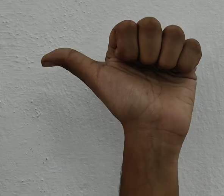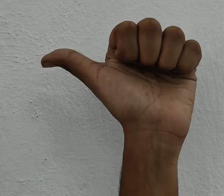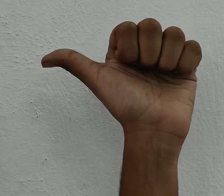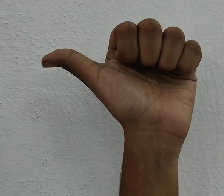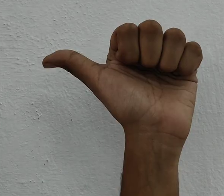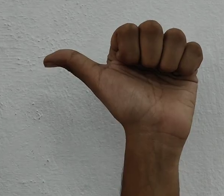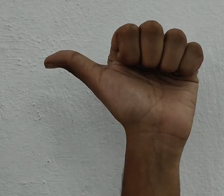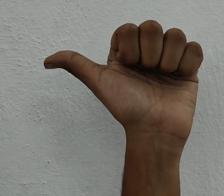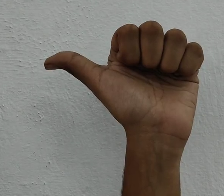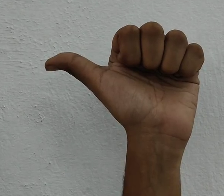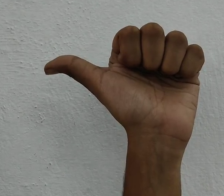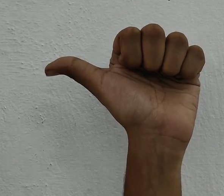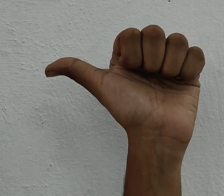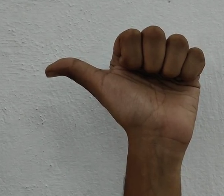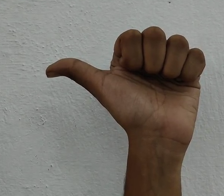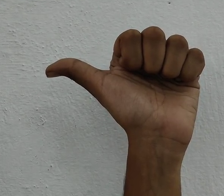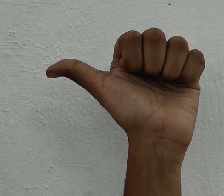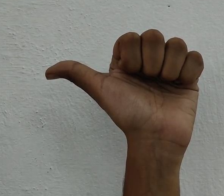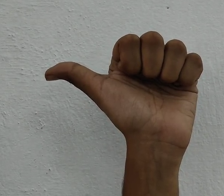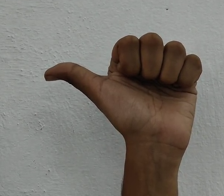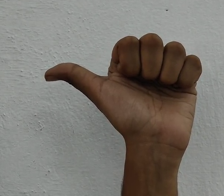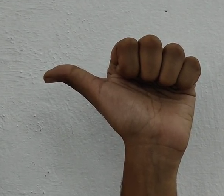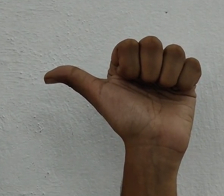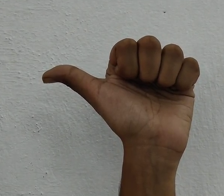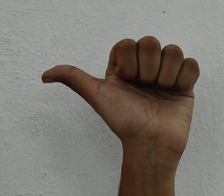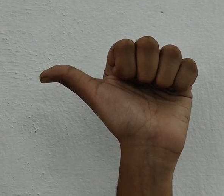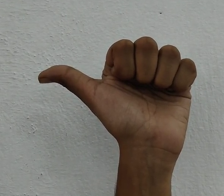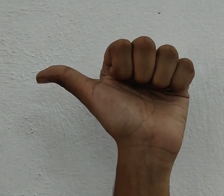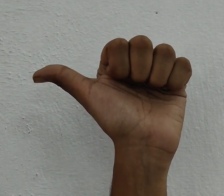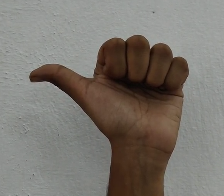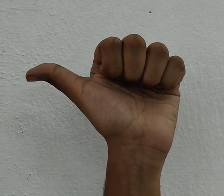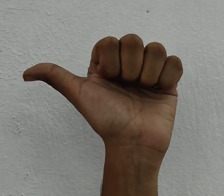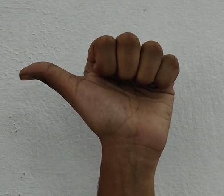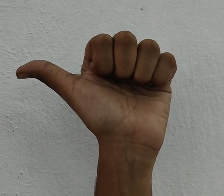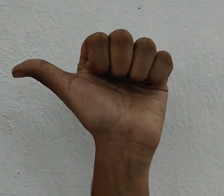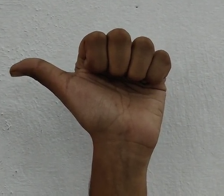എ